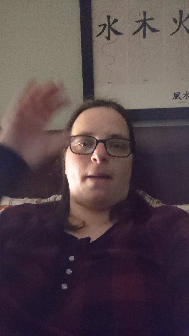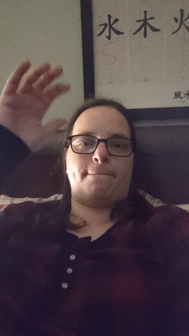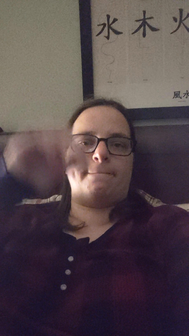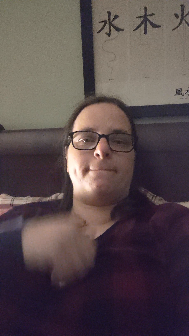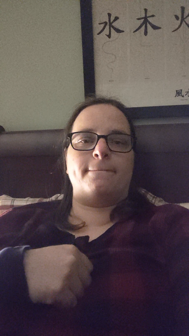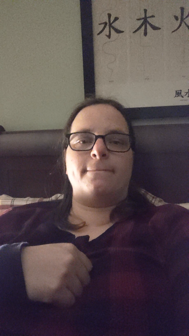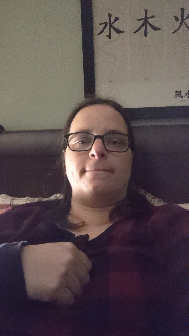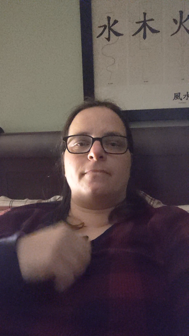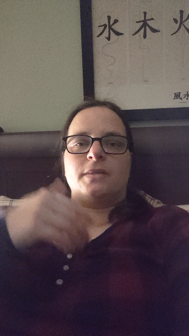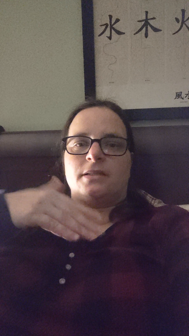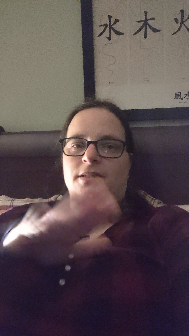enter